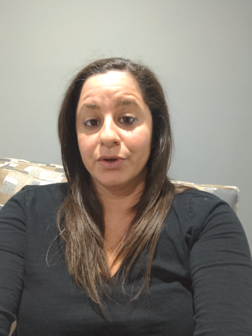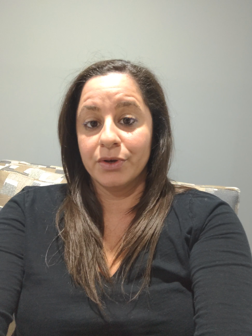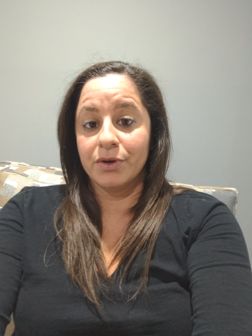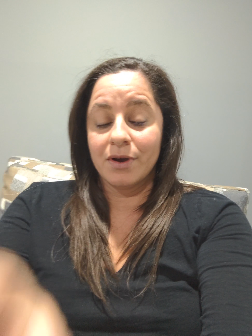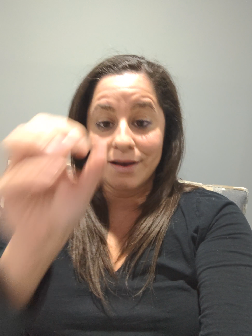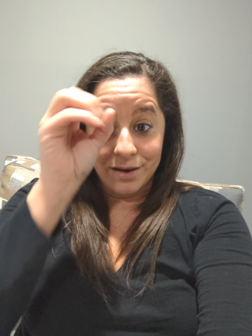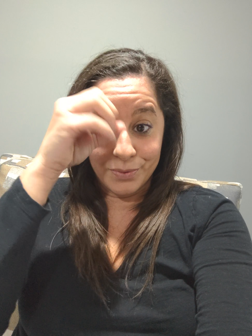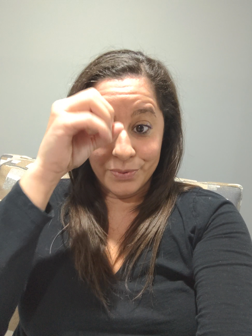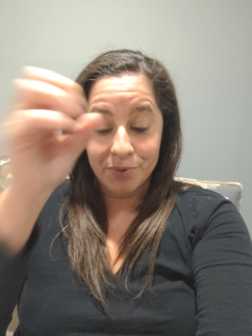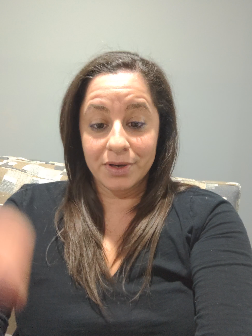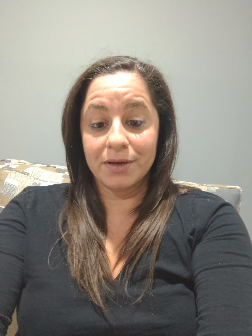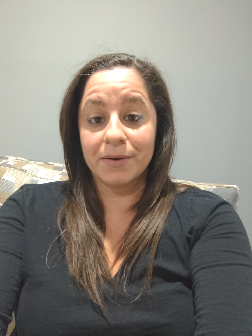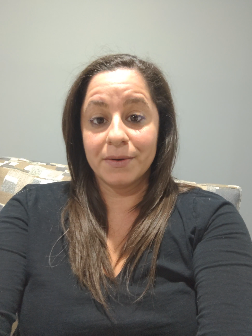owl